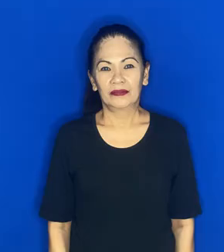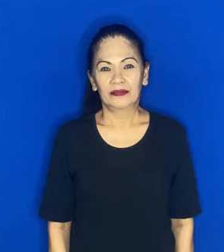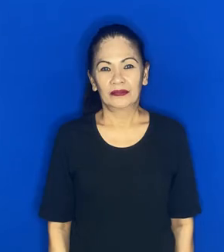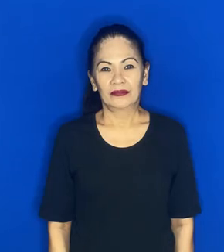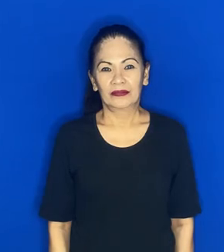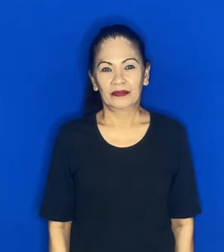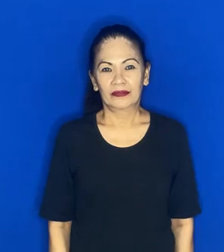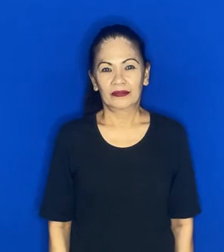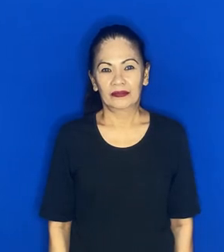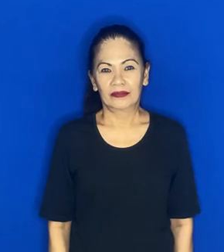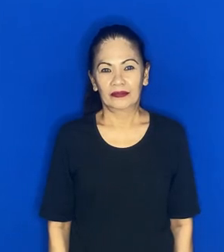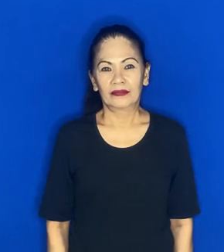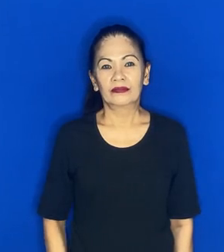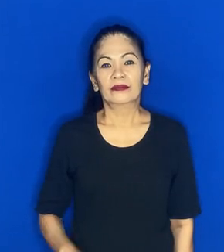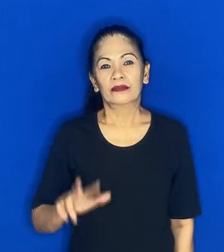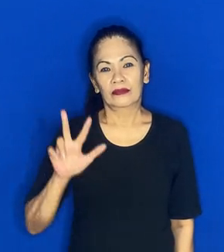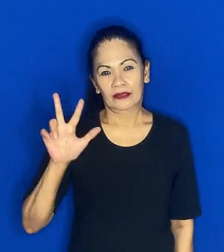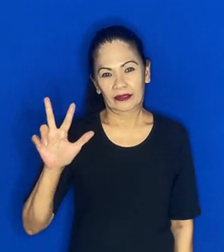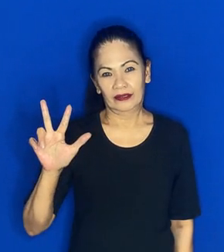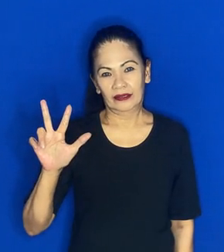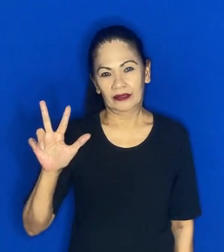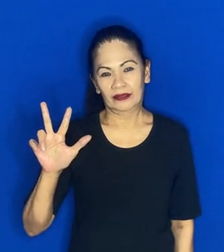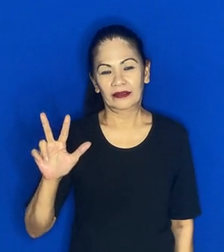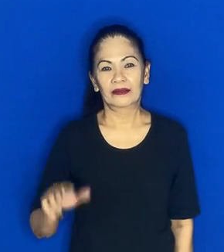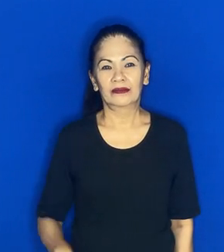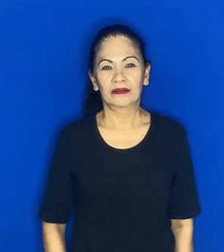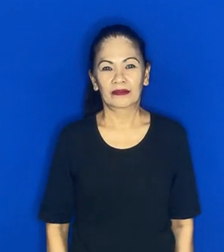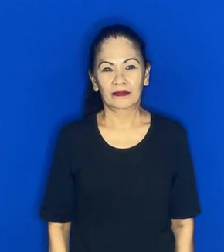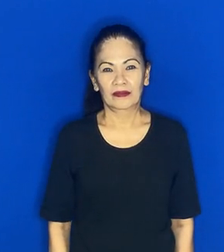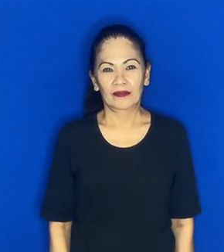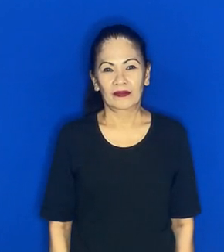three